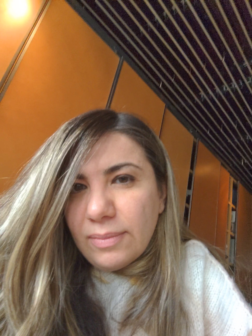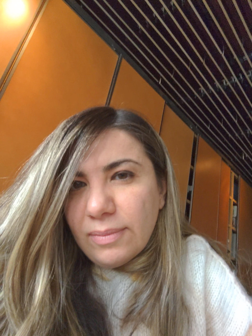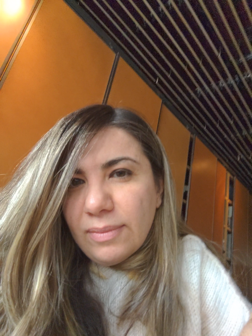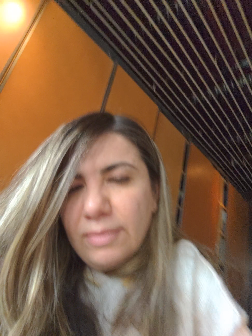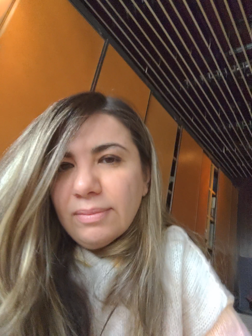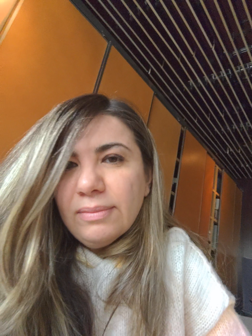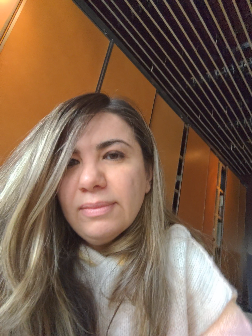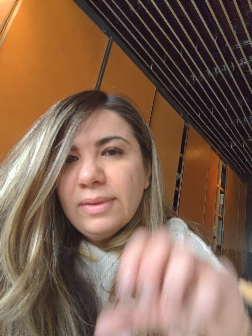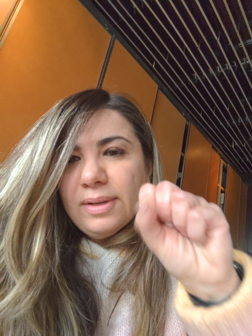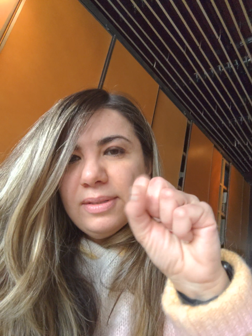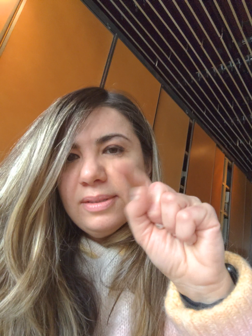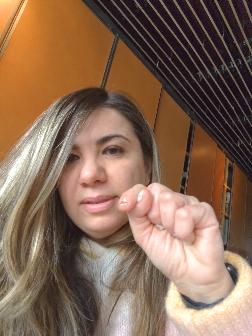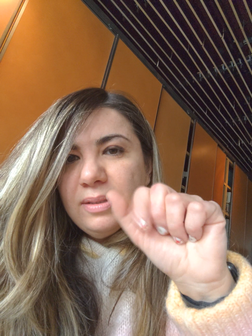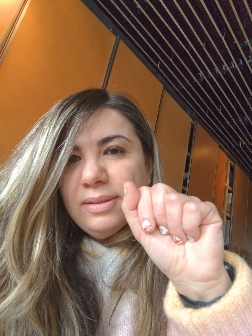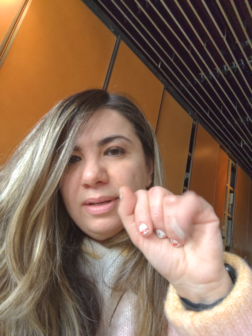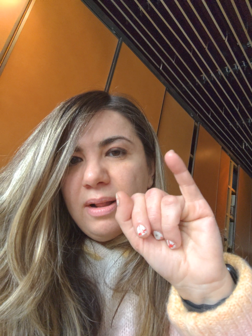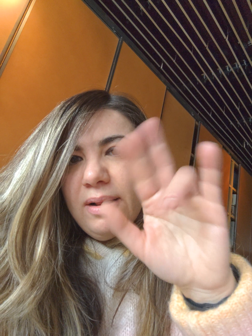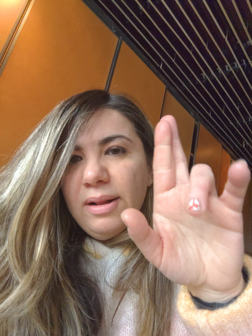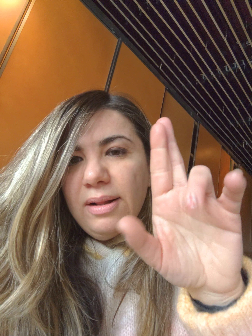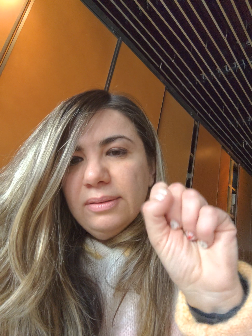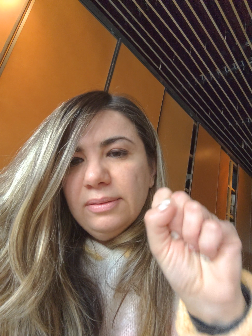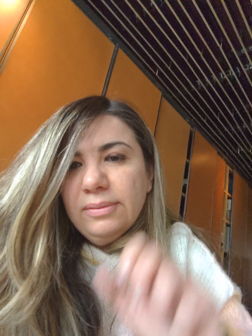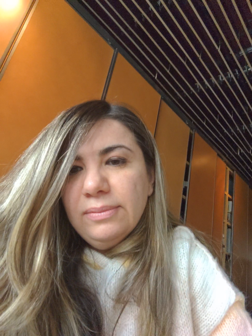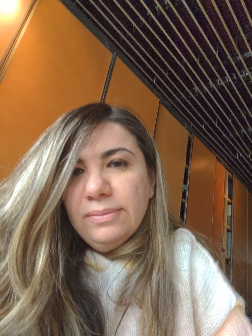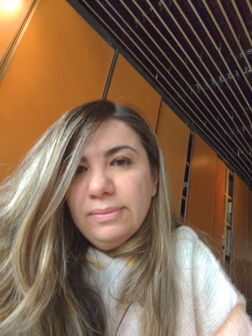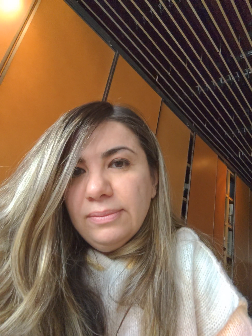stairs